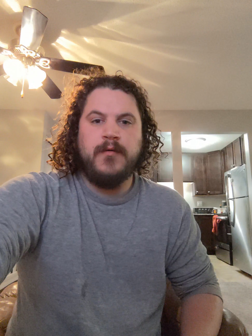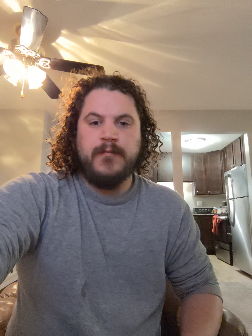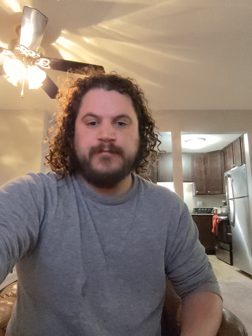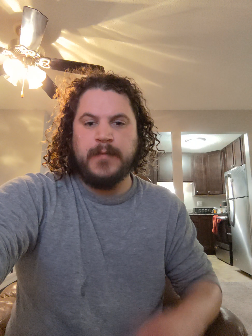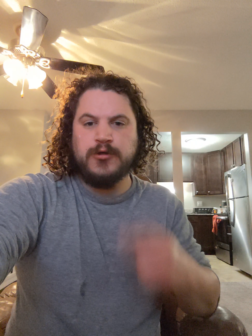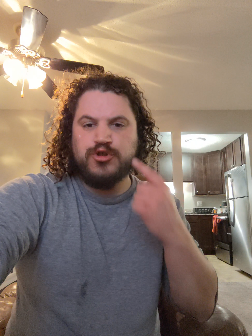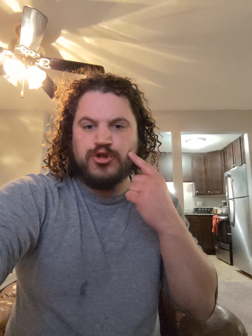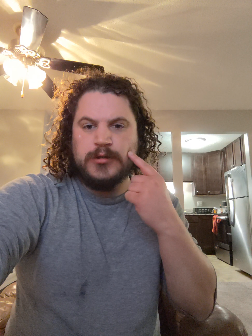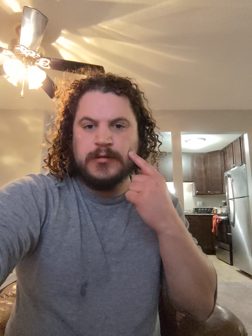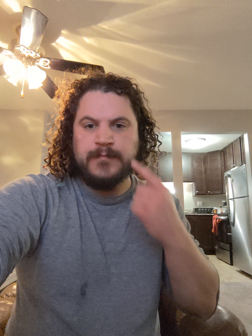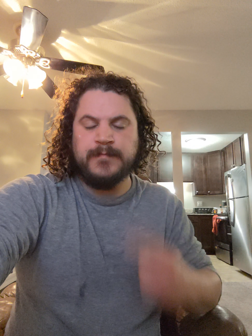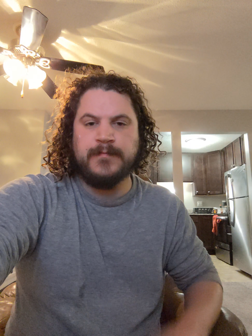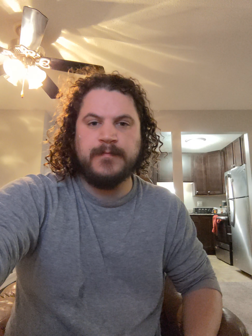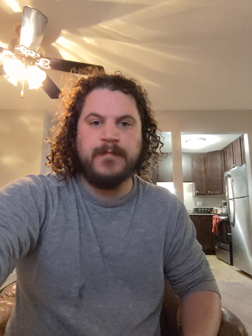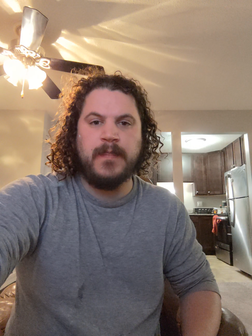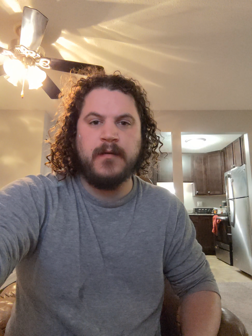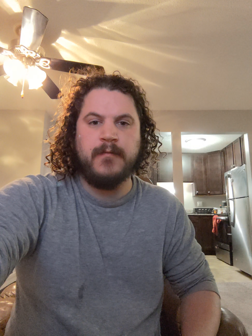cheek